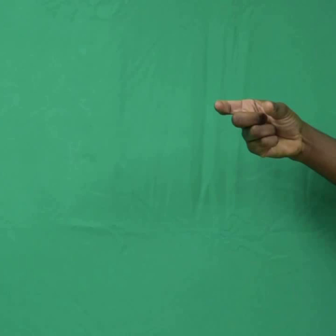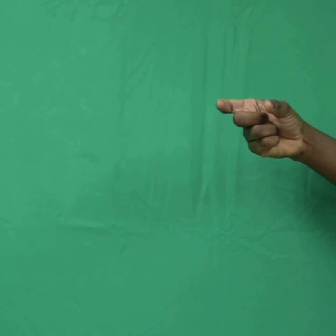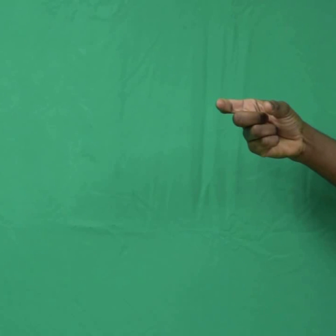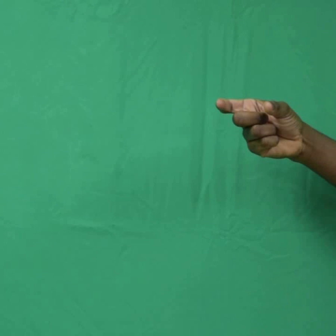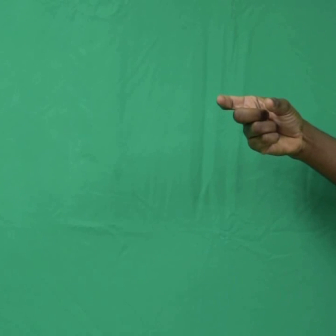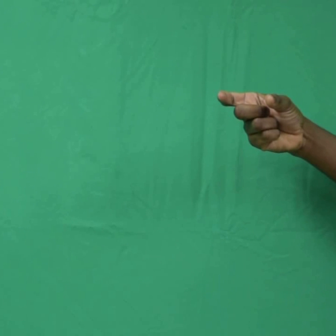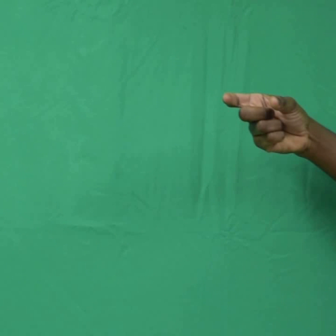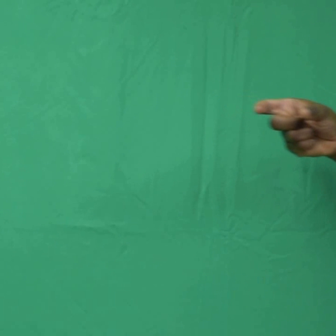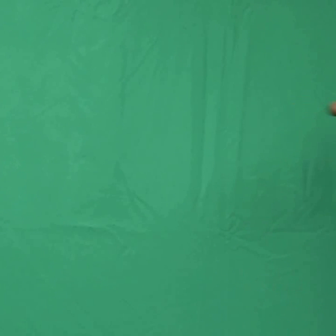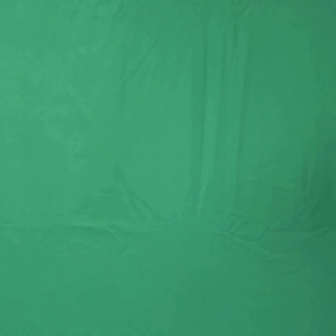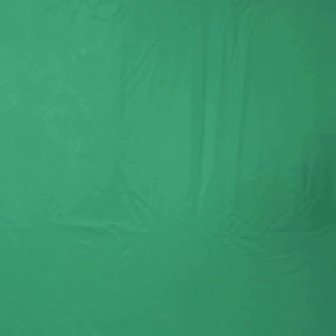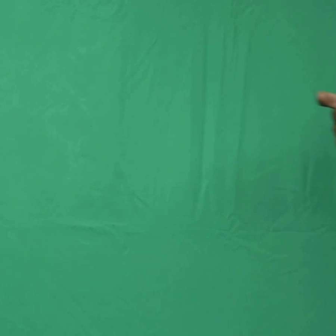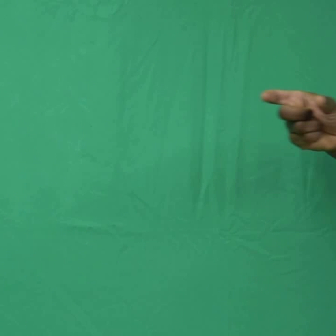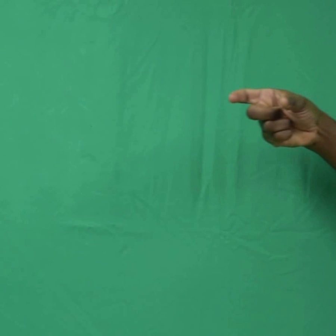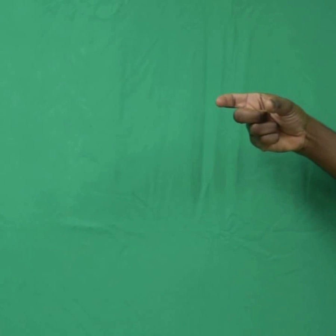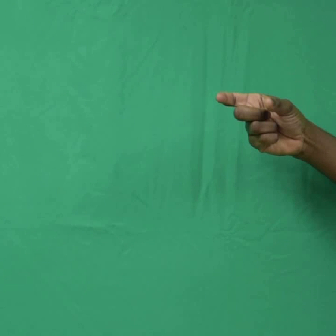X